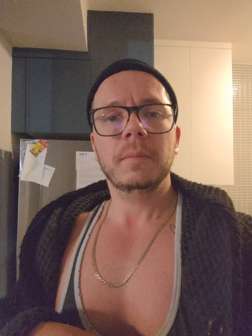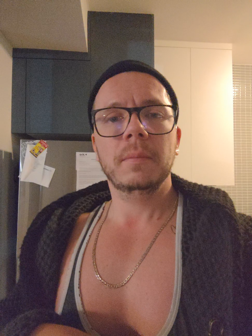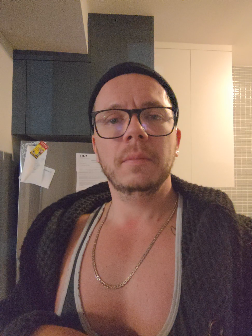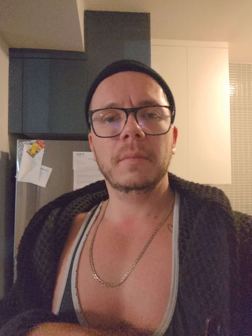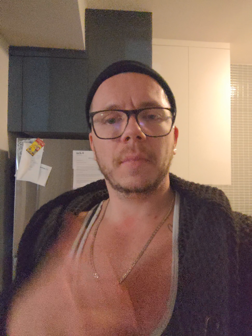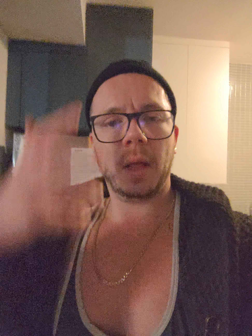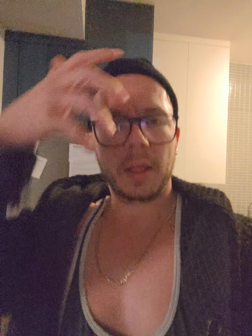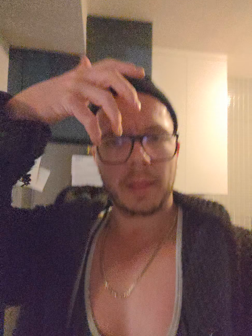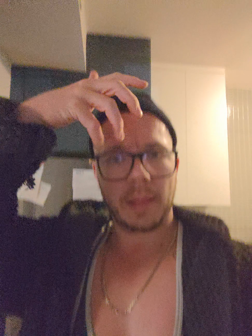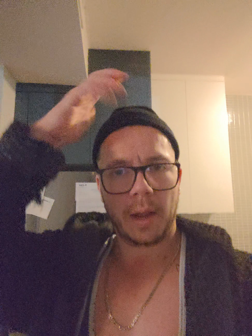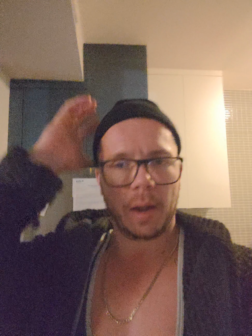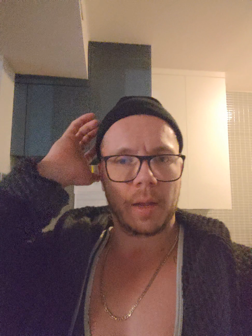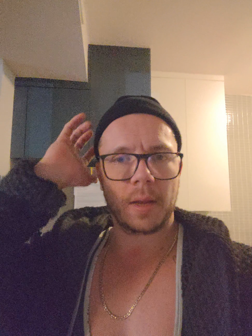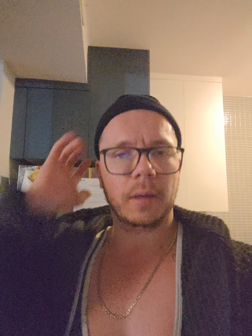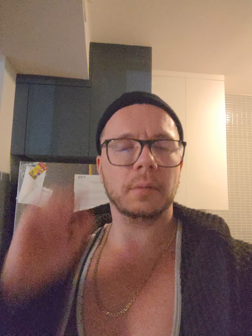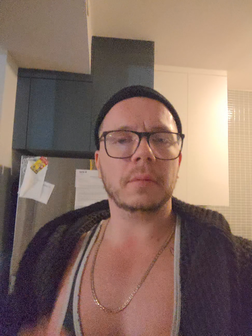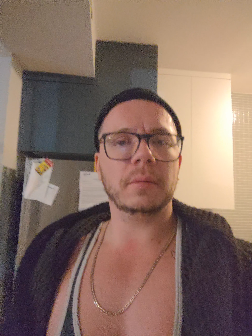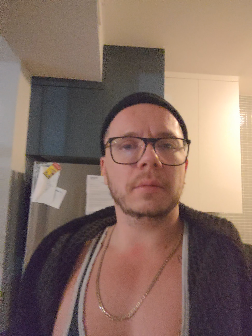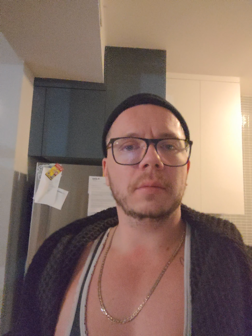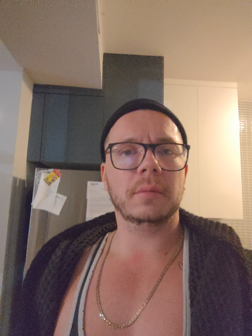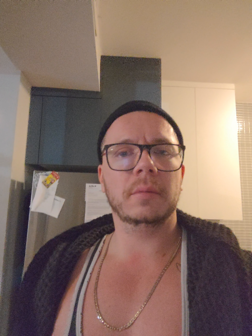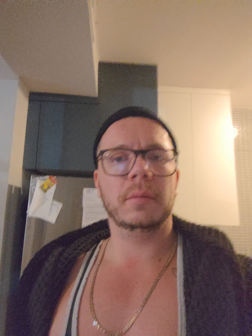lion